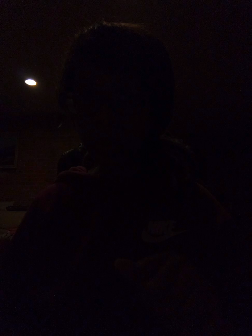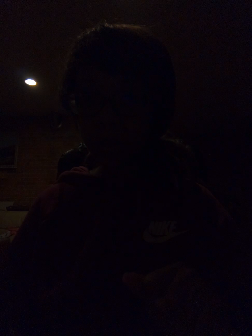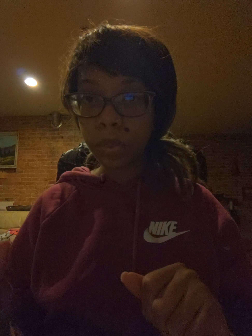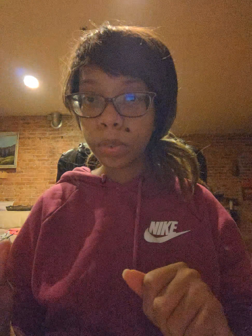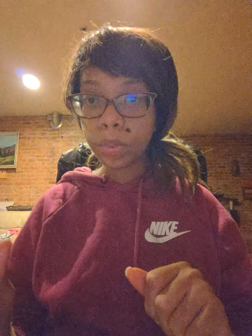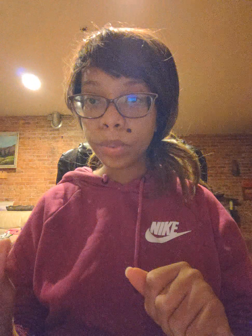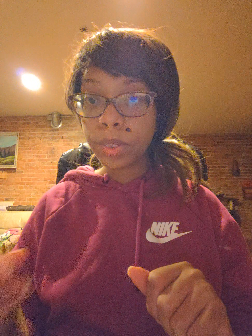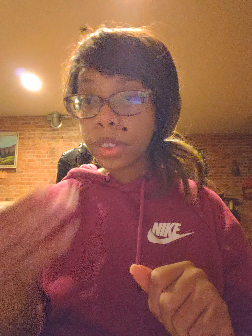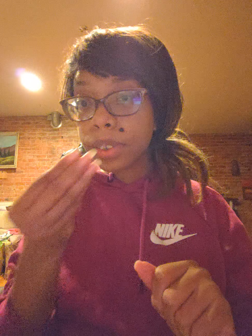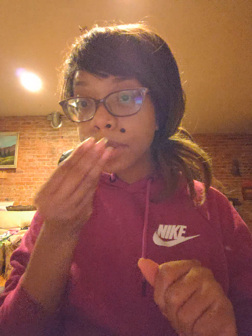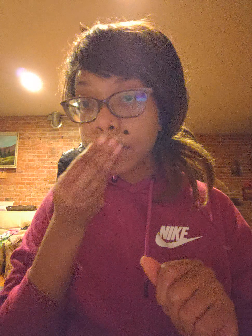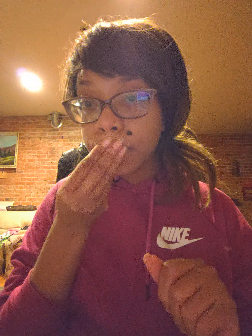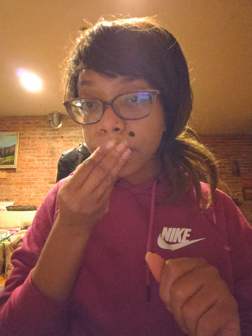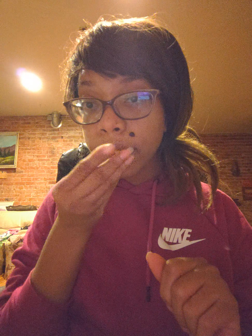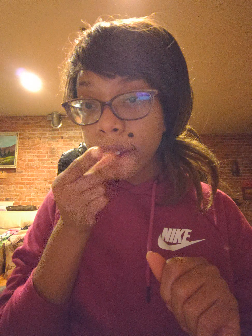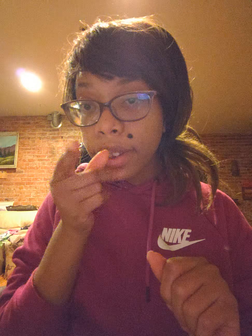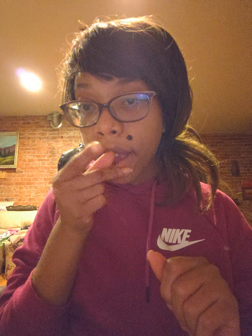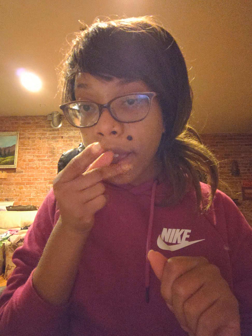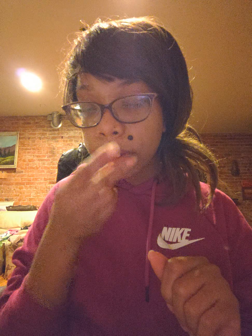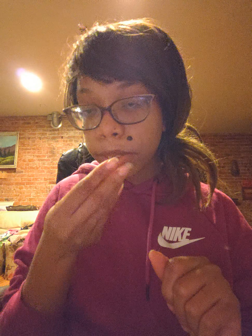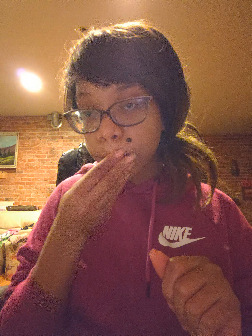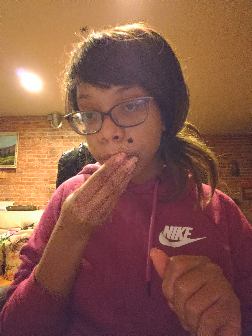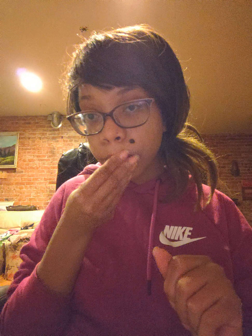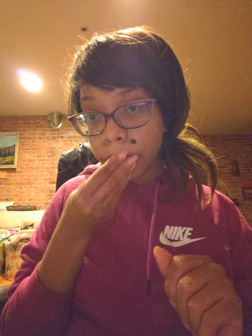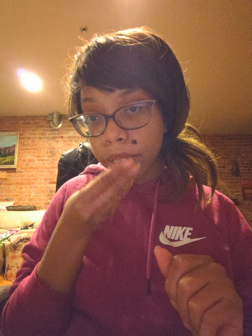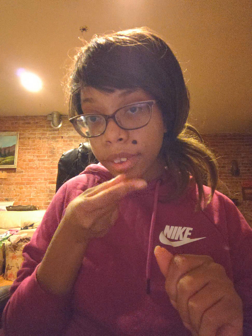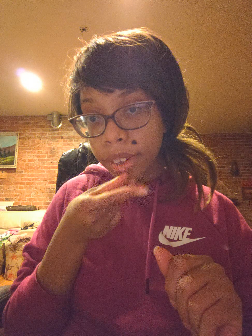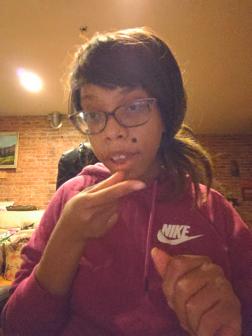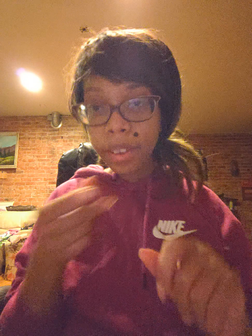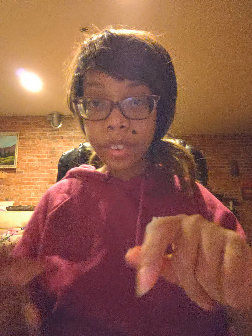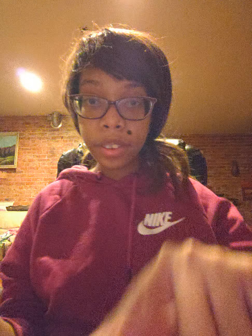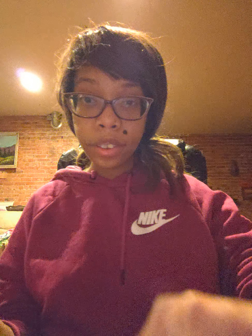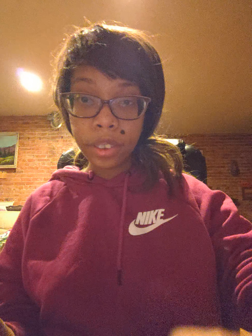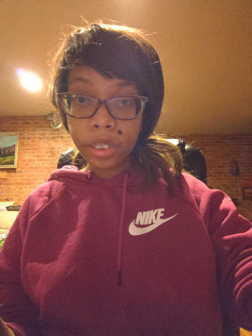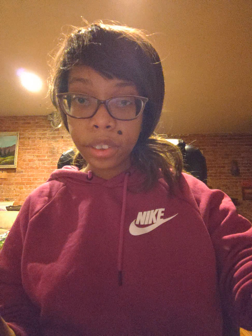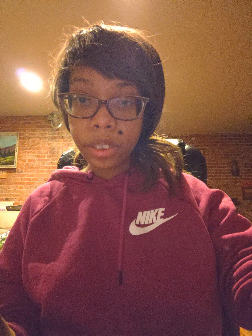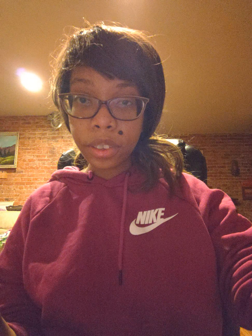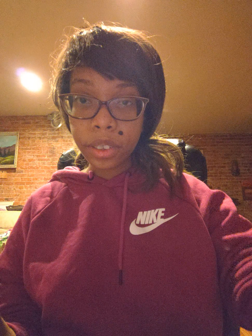snack